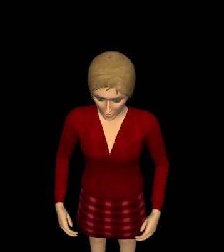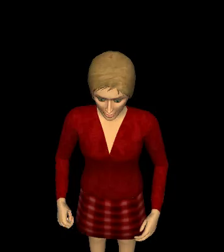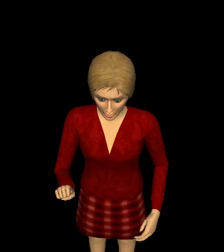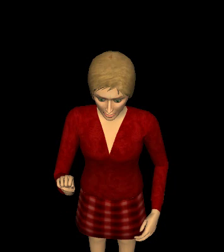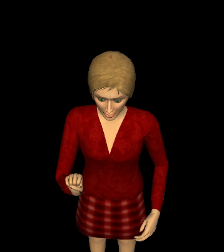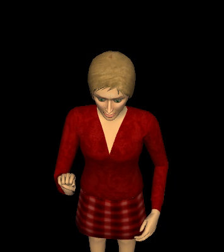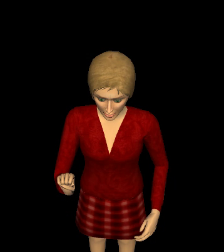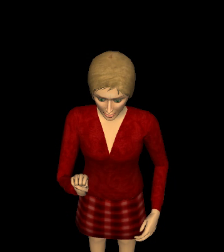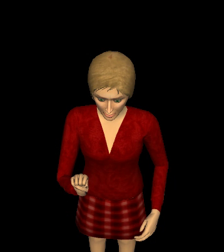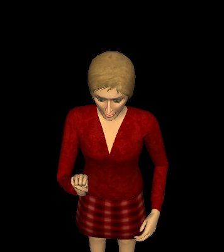أخت